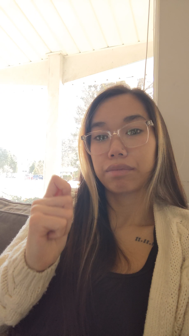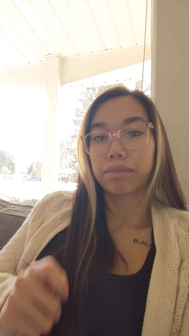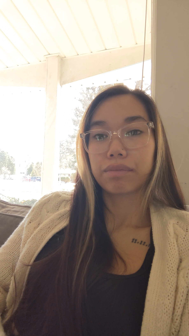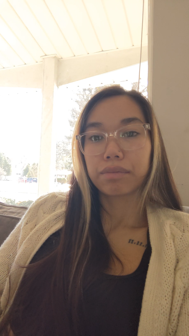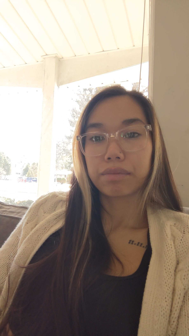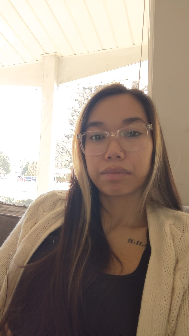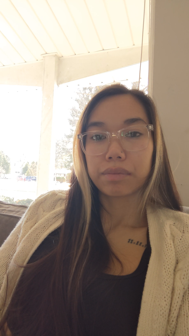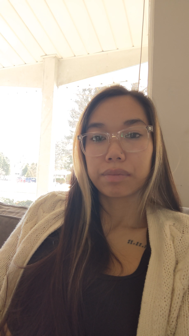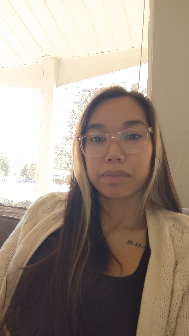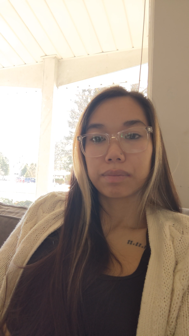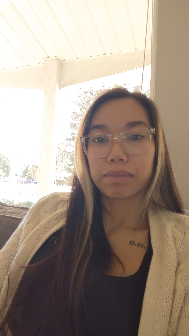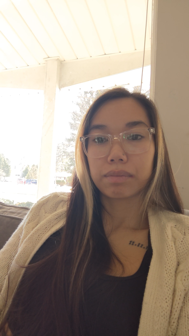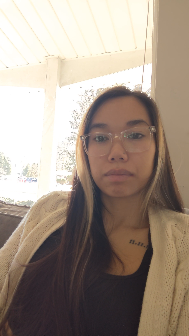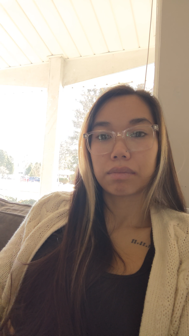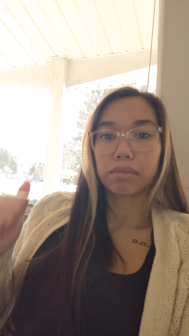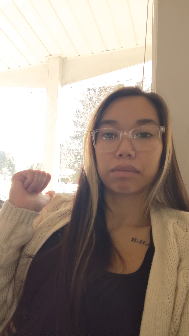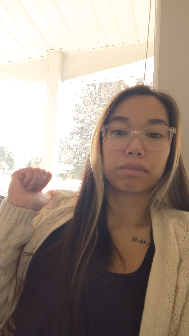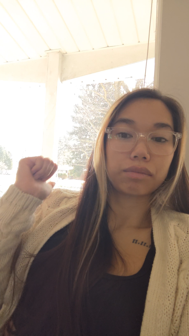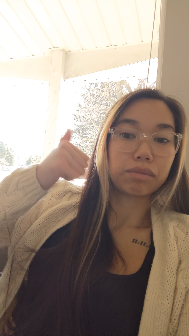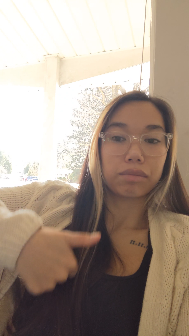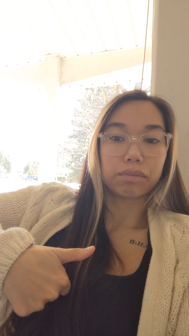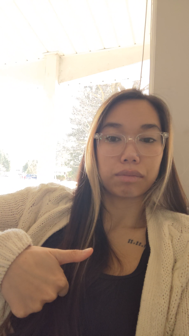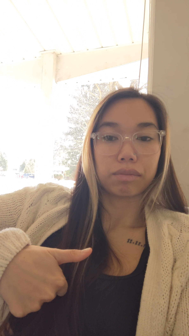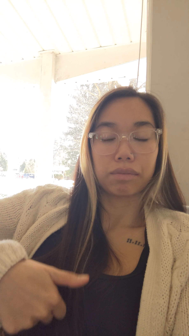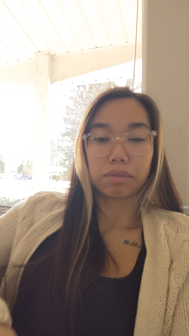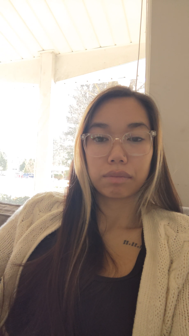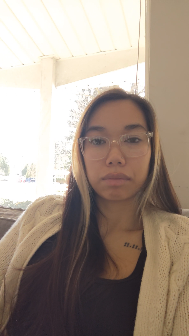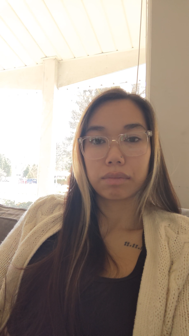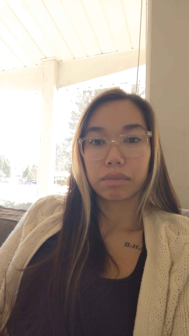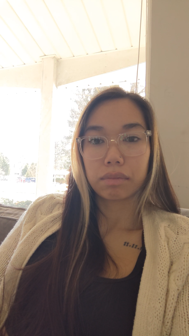coats